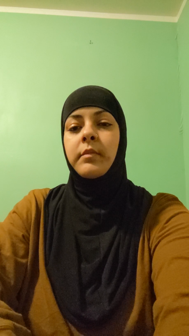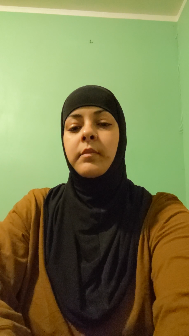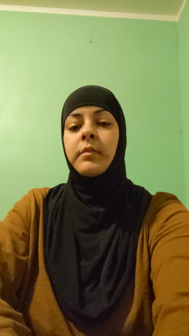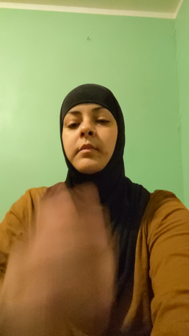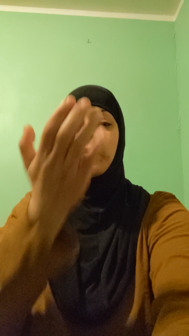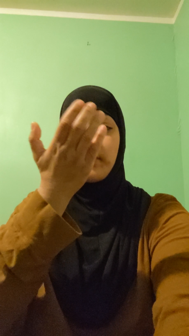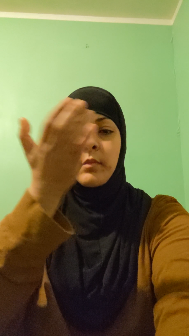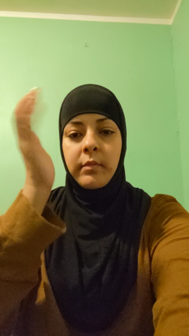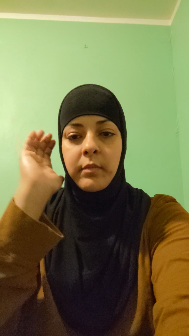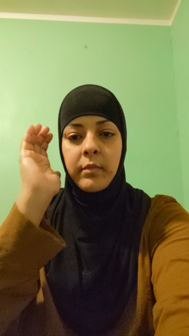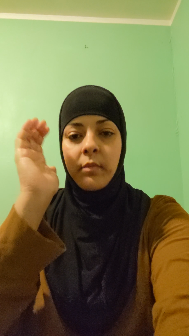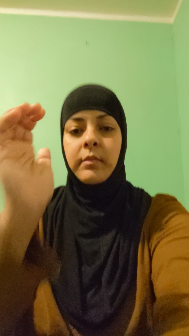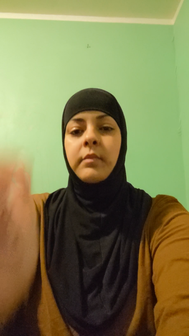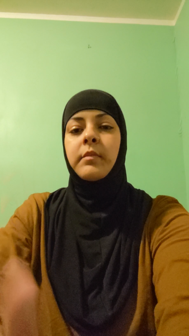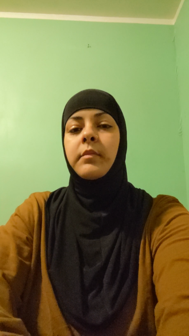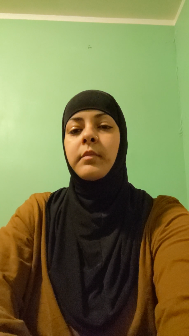peekaboo